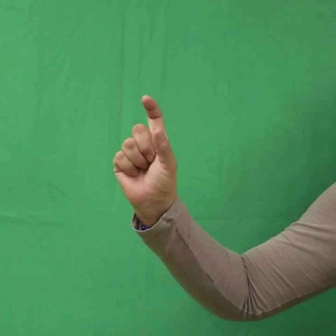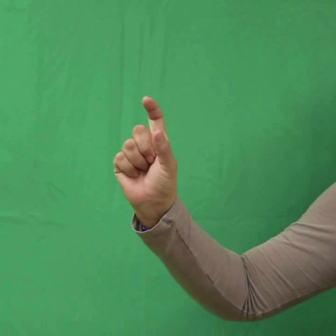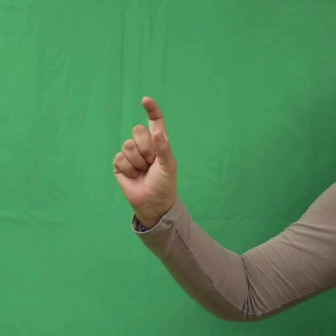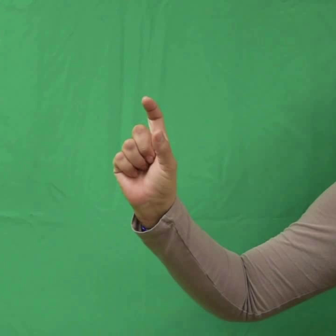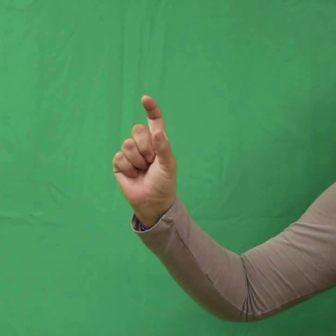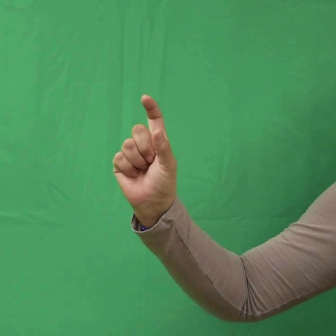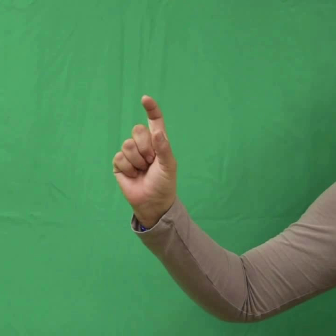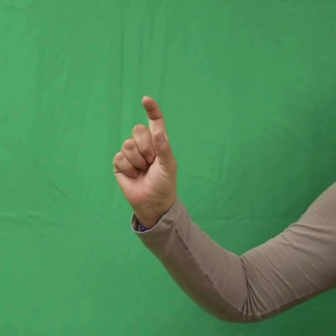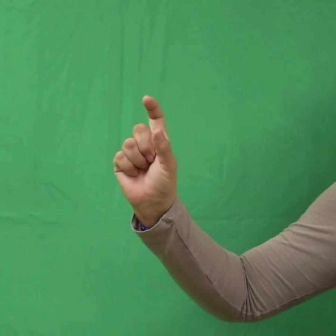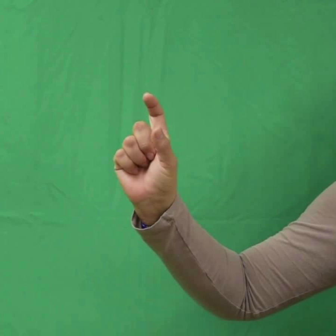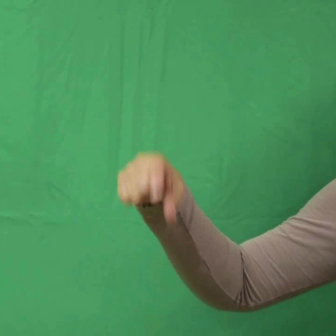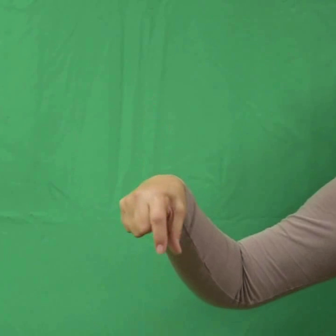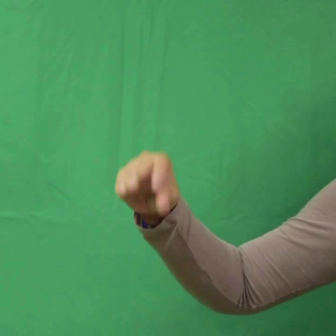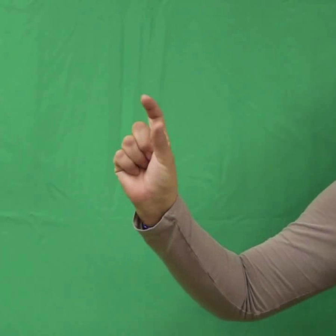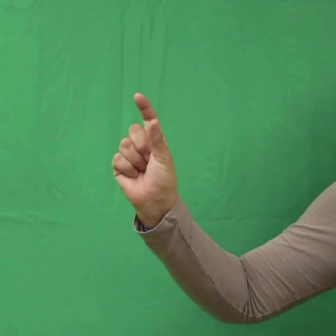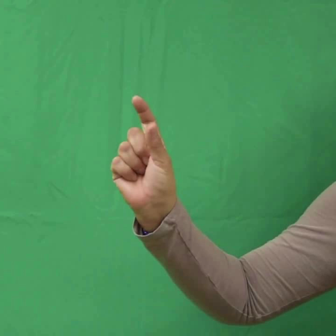Q